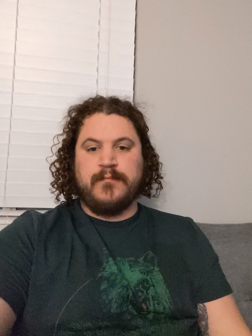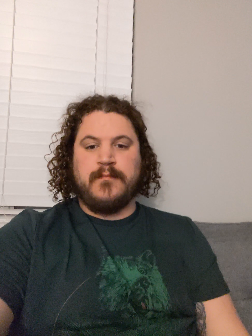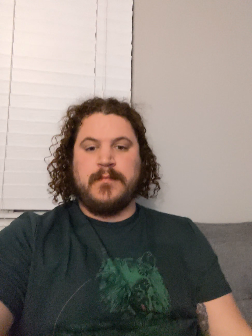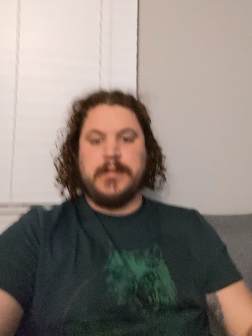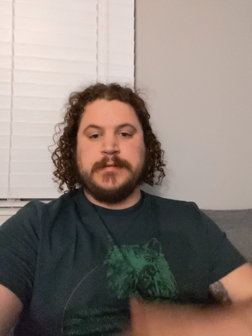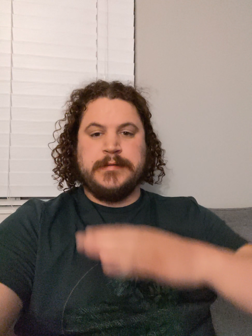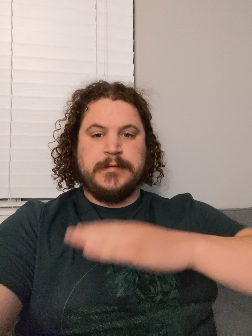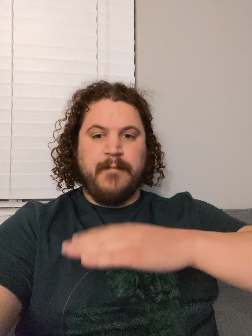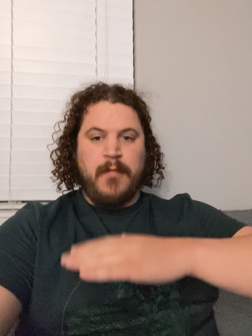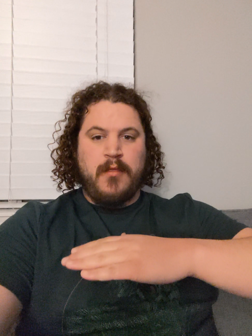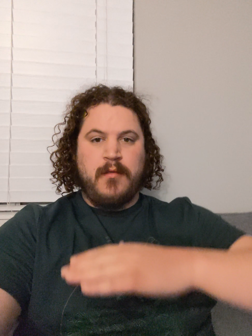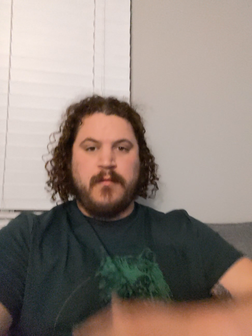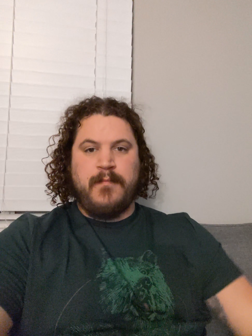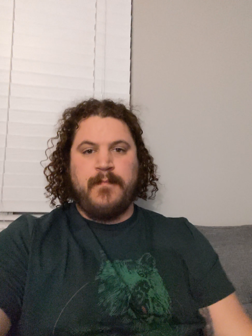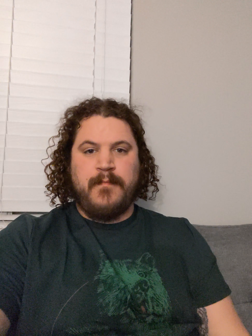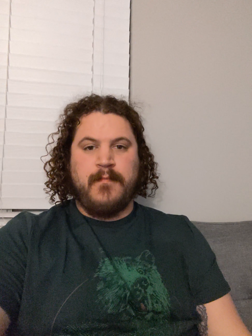table